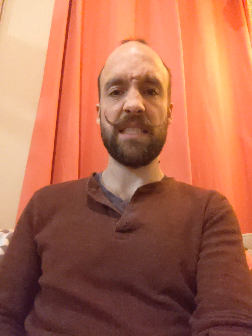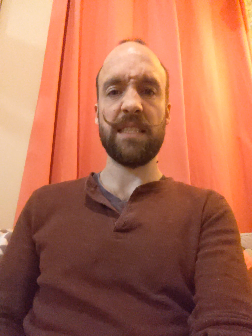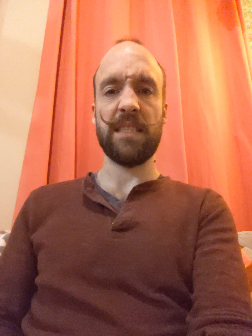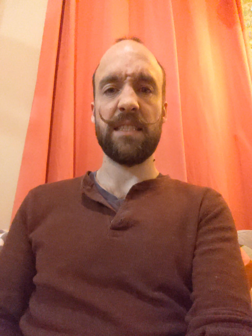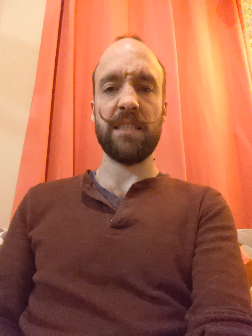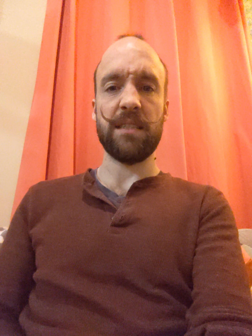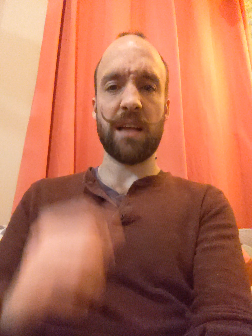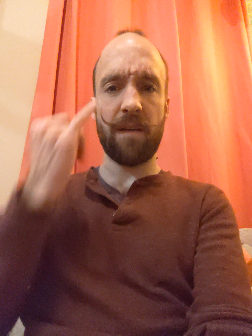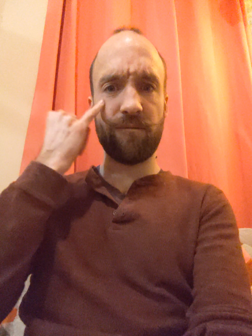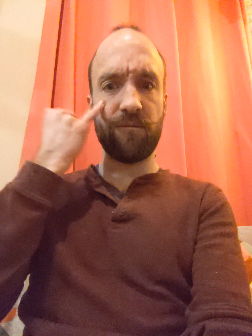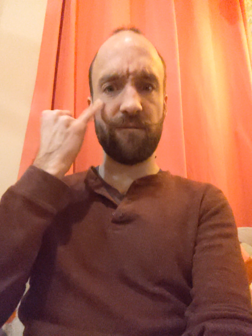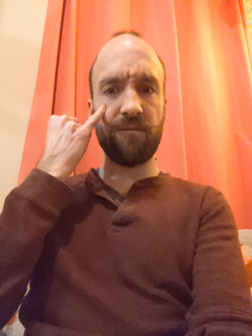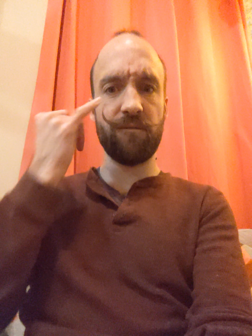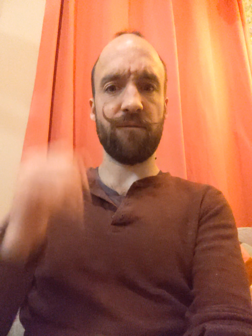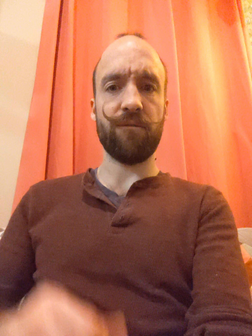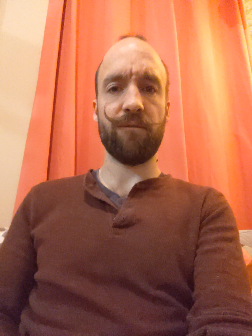if